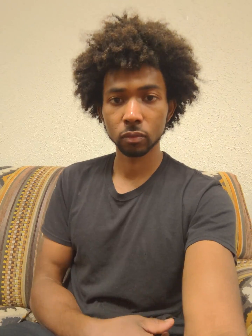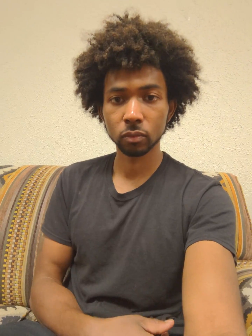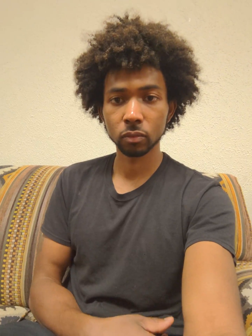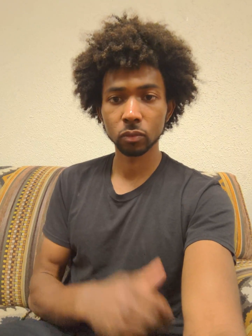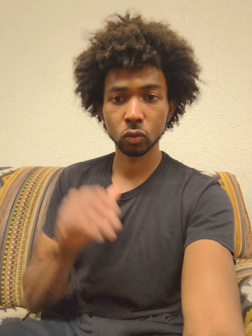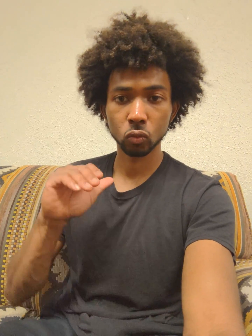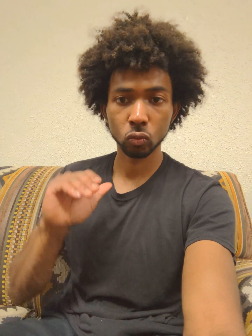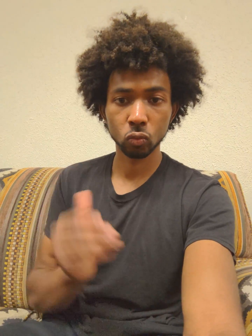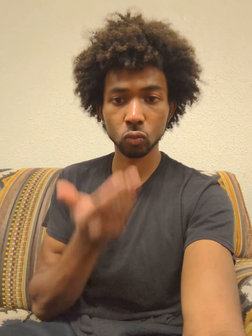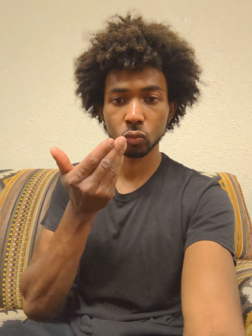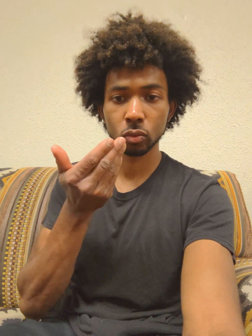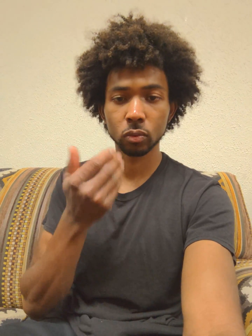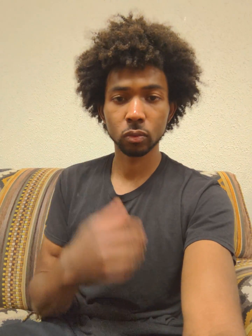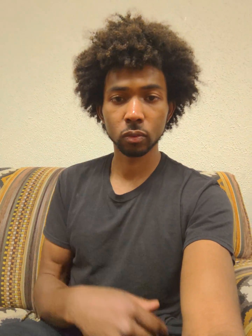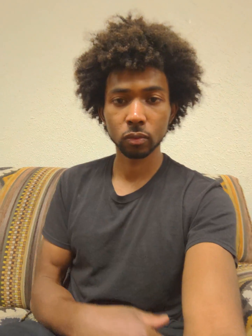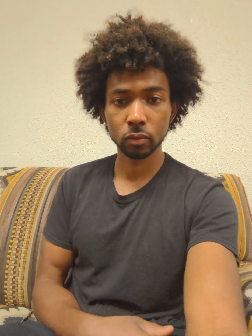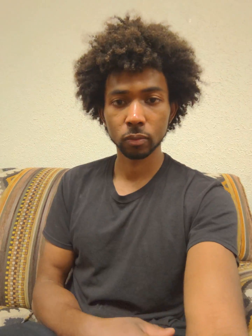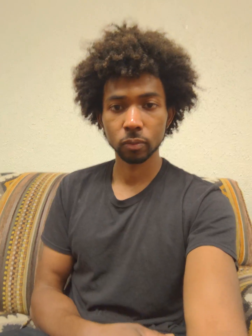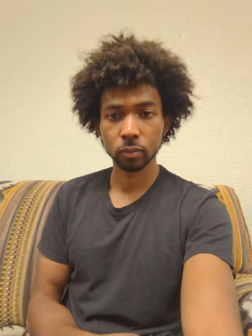new